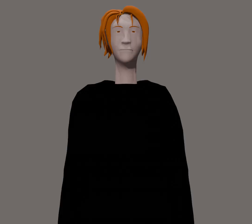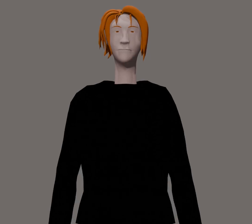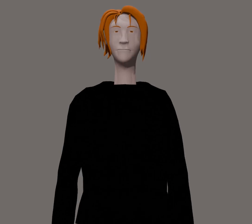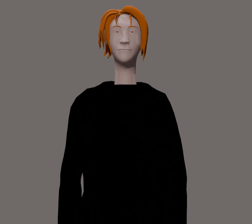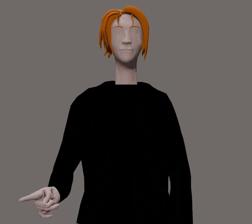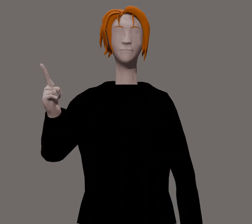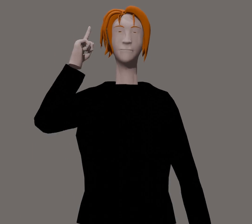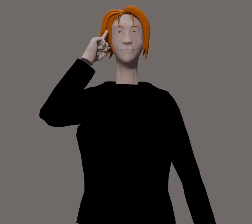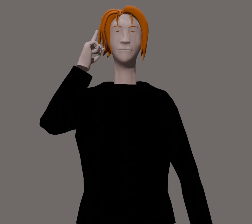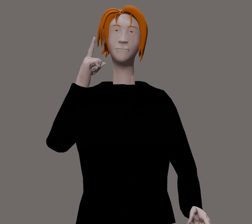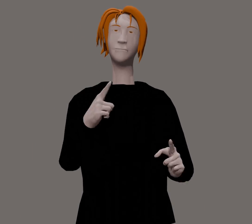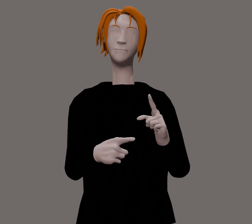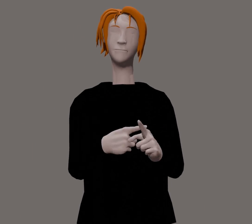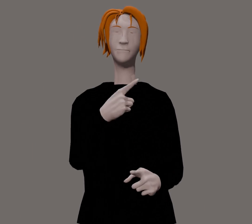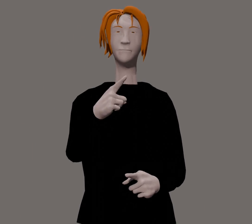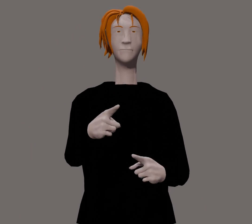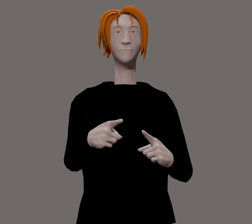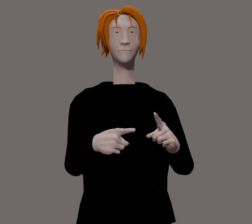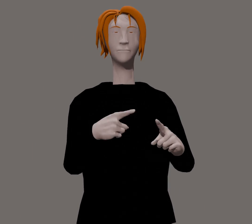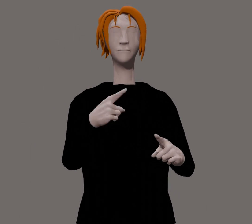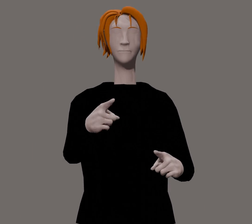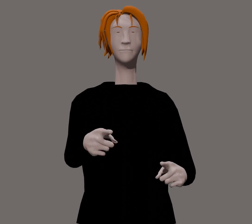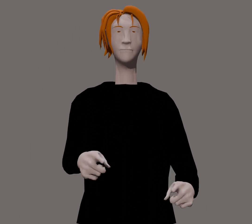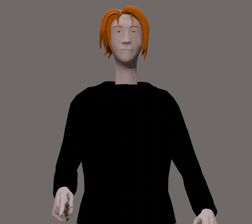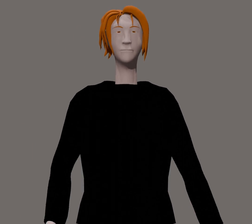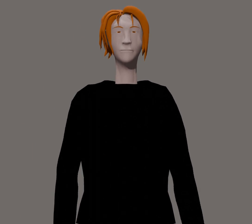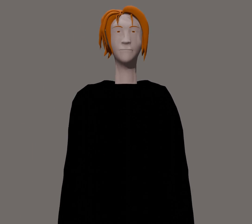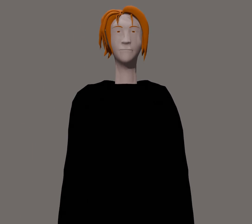Compromise